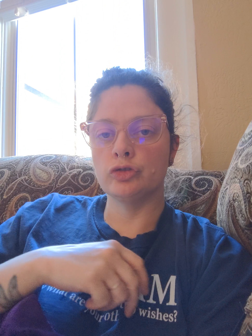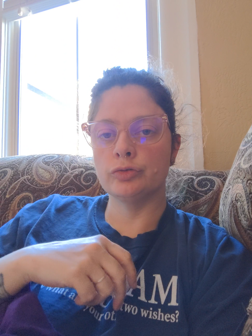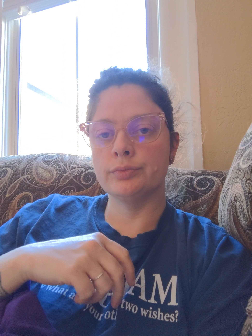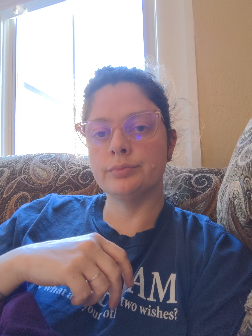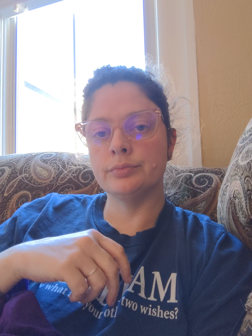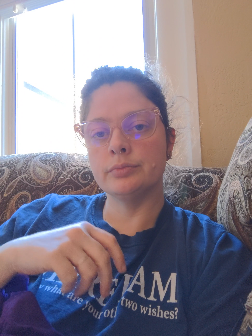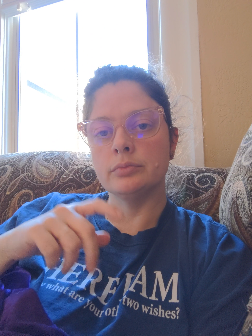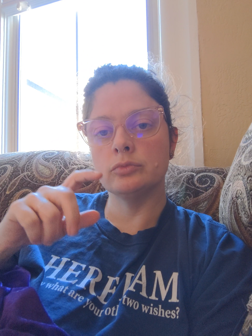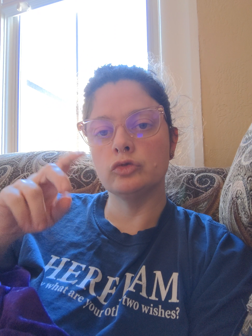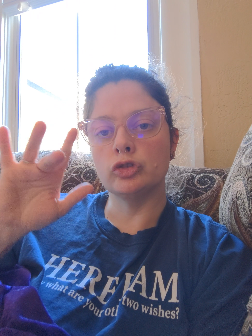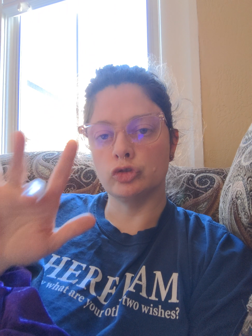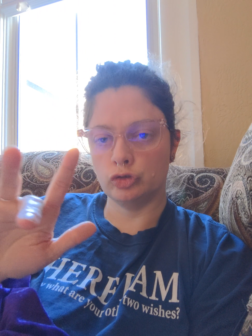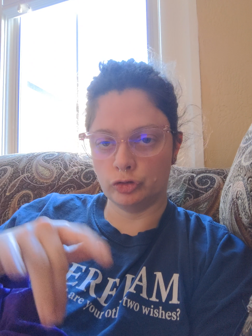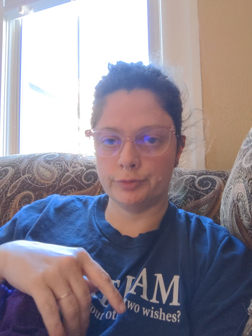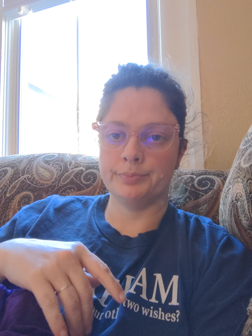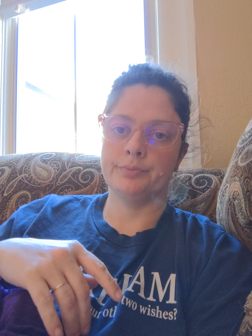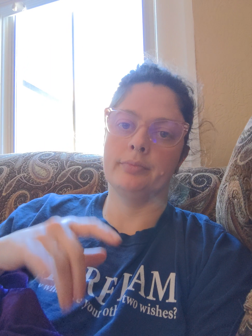touch